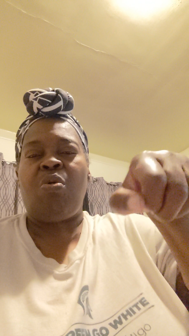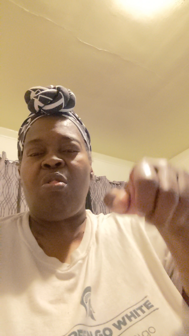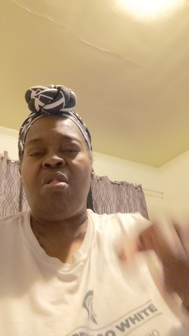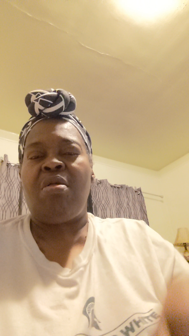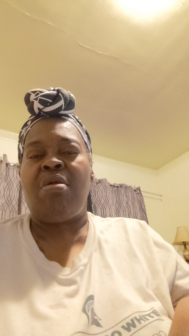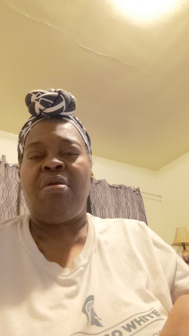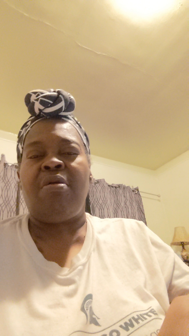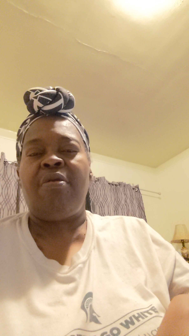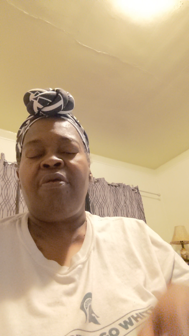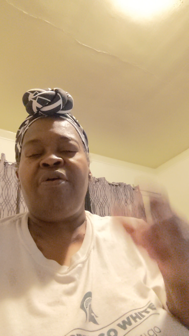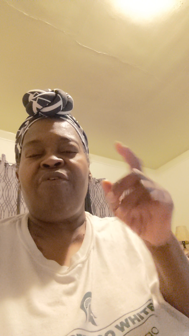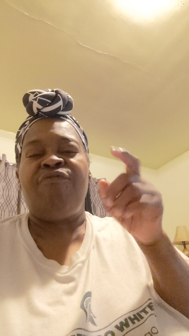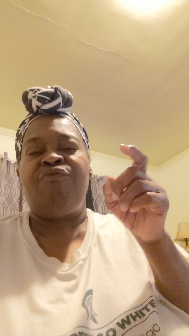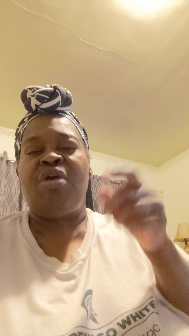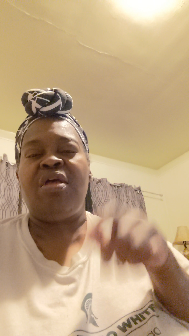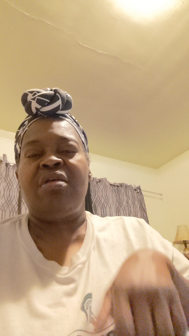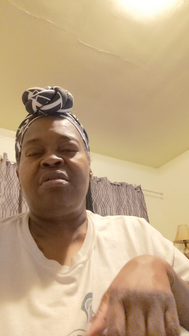friend